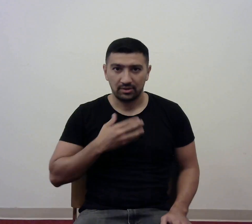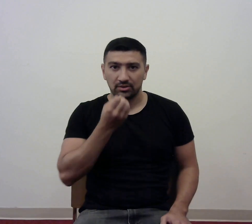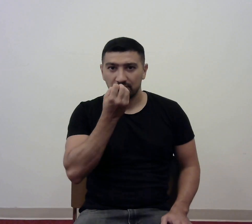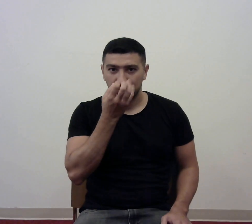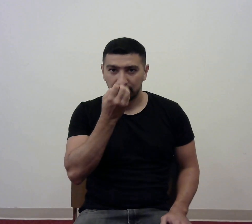bakı